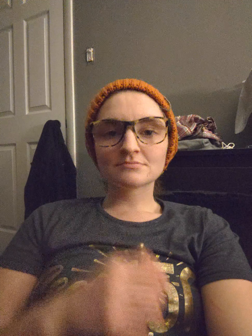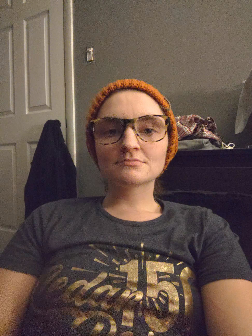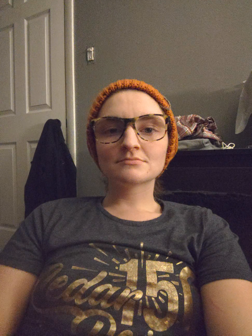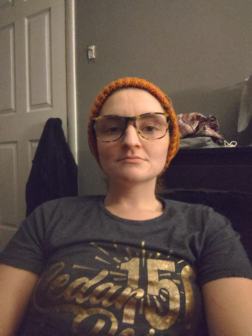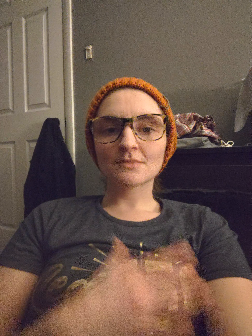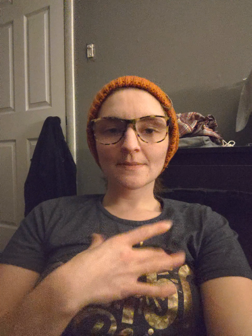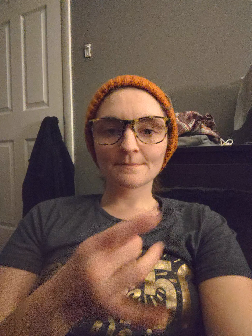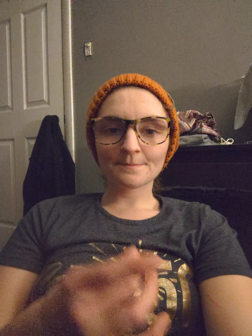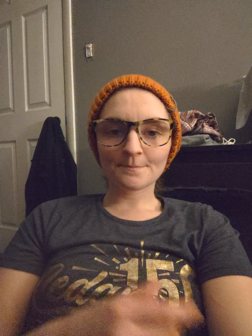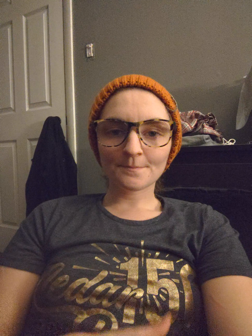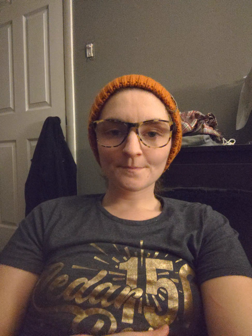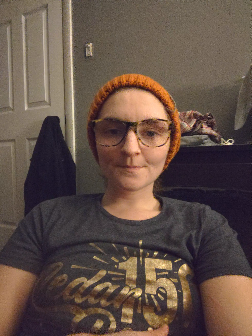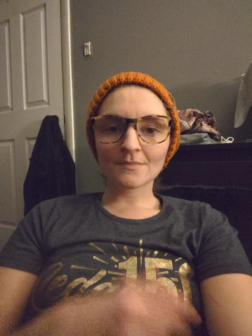like